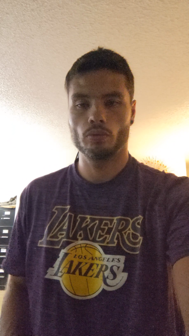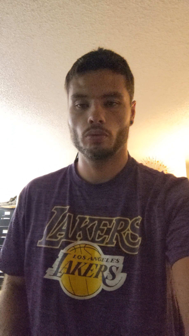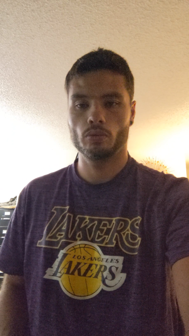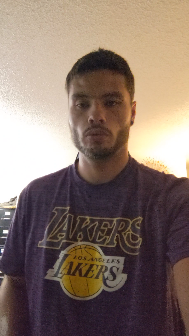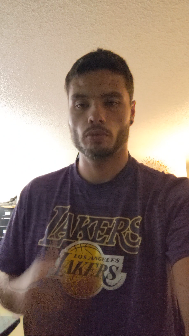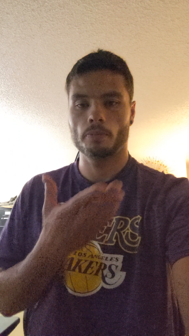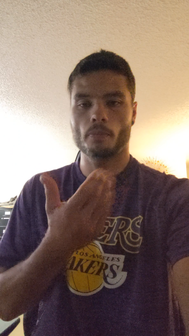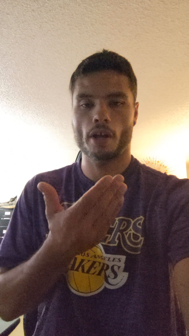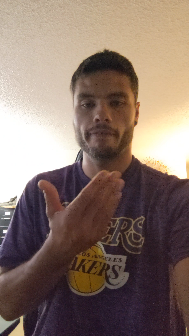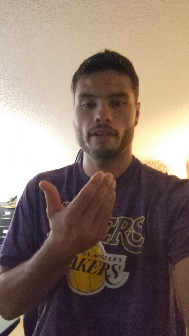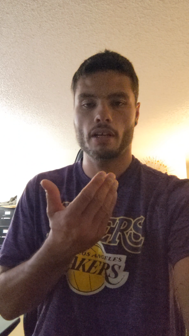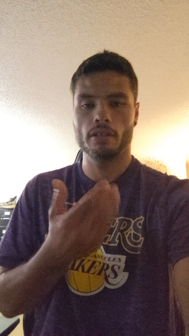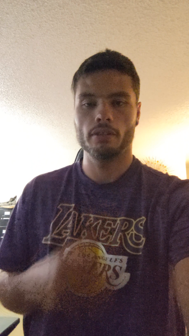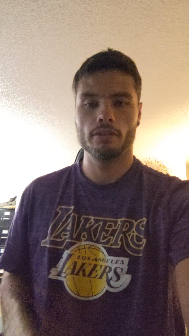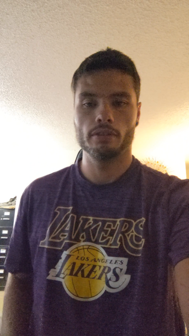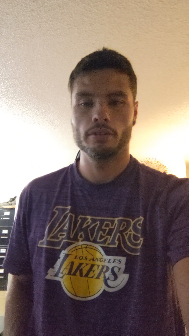butterfly